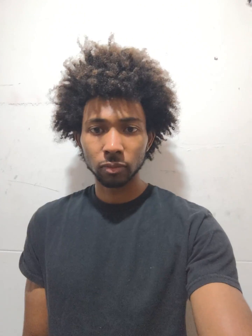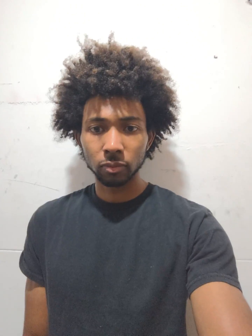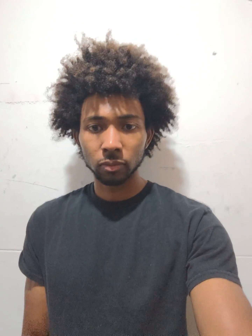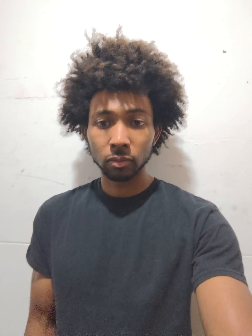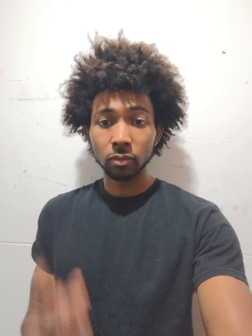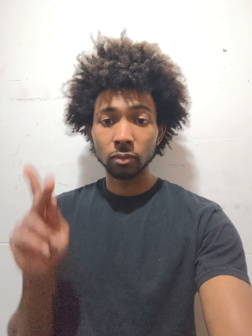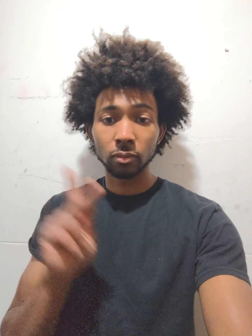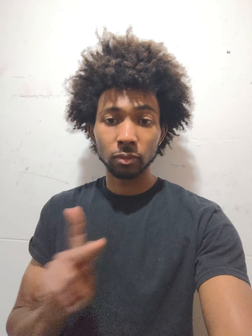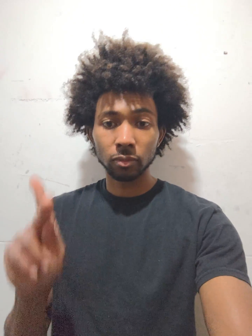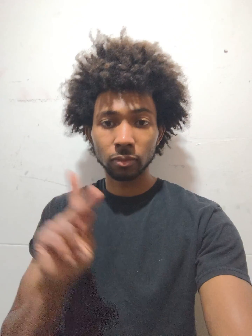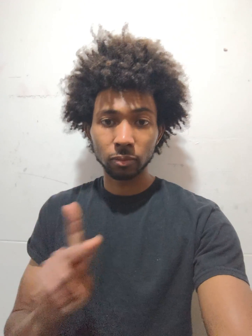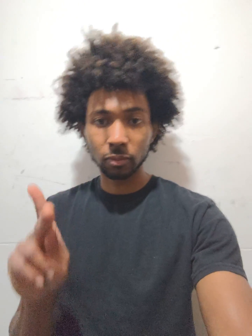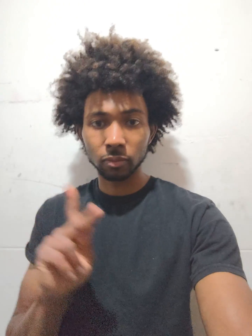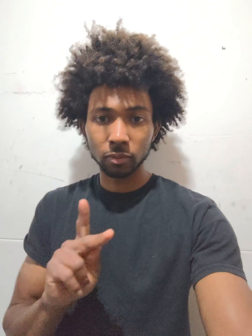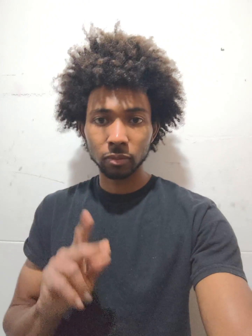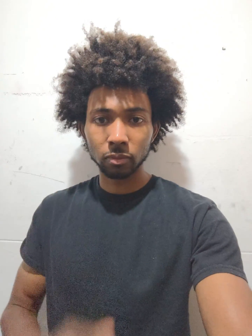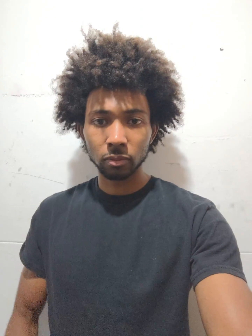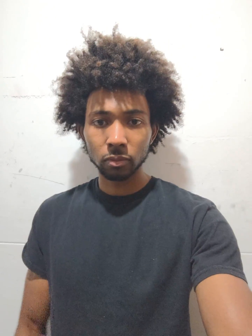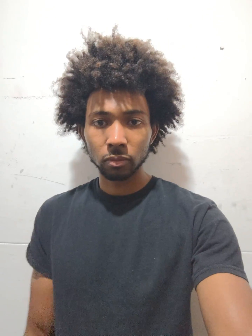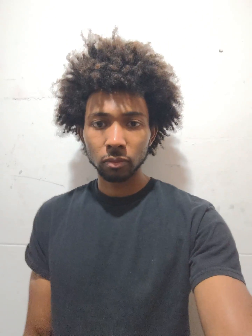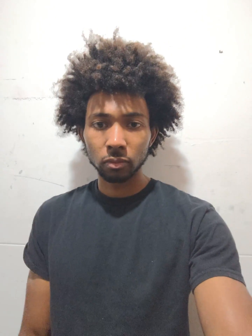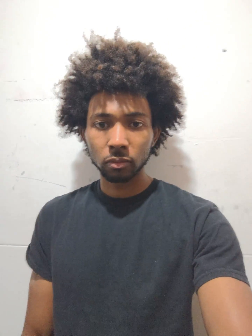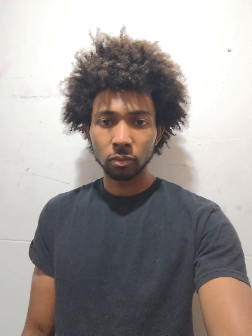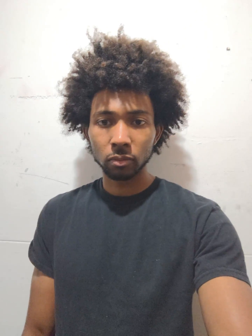people